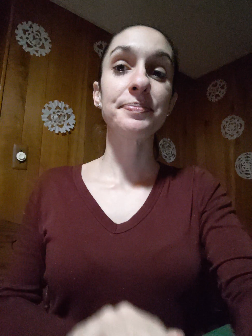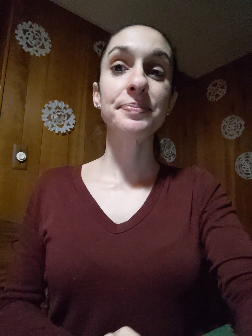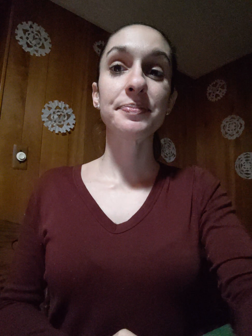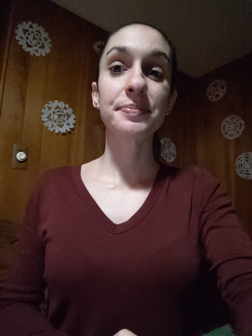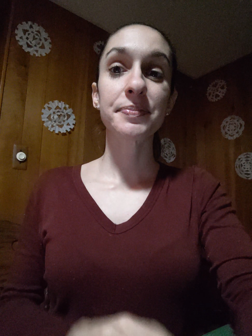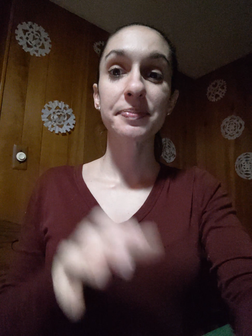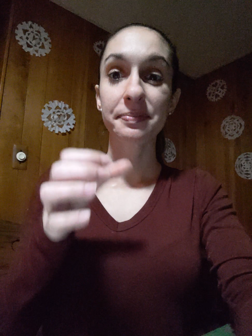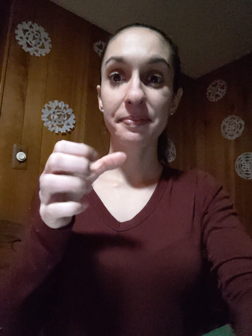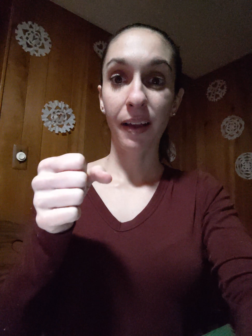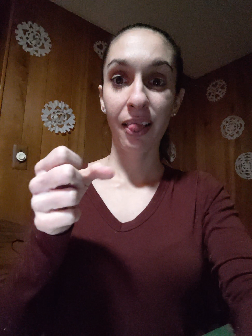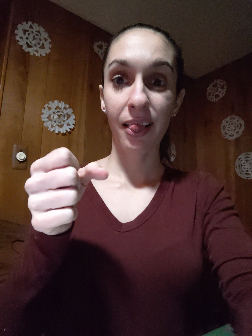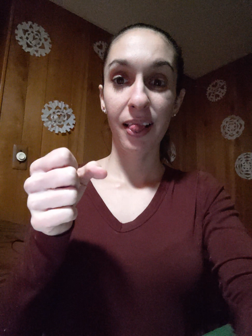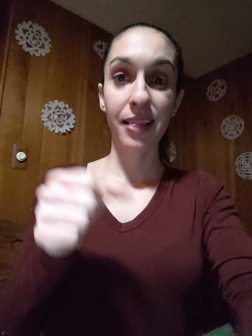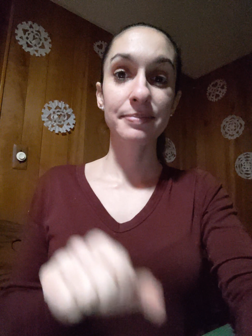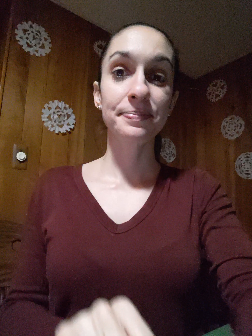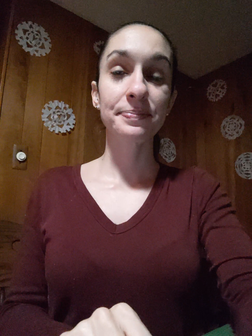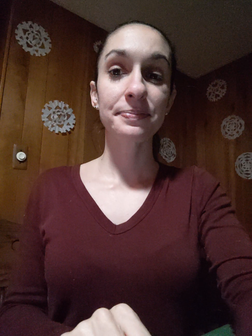milk